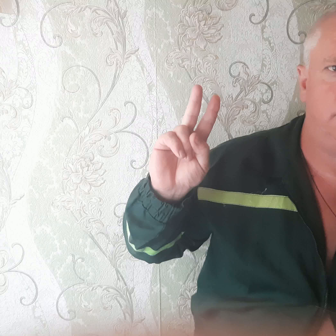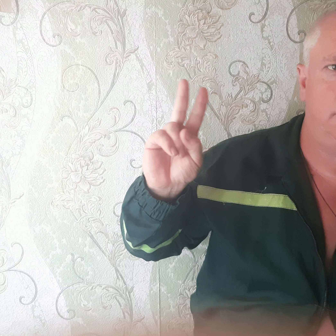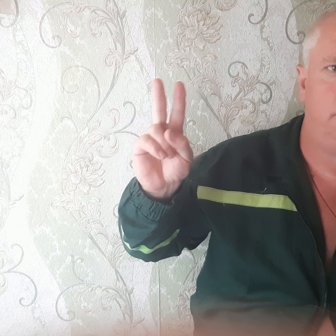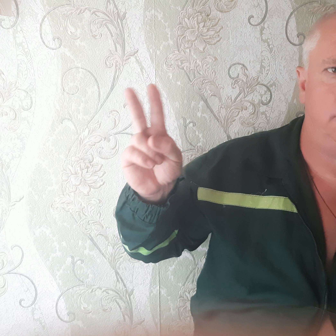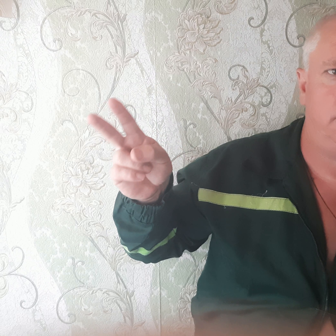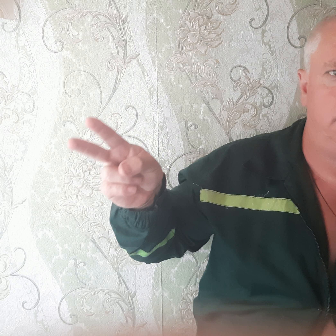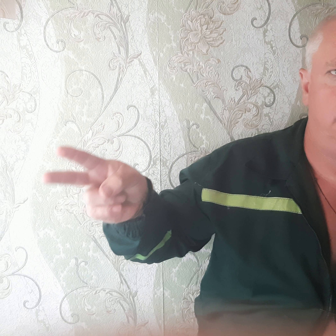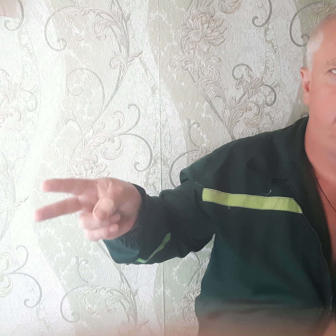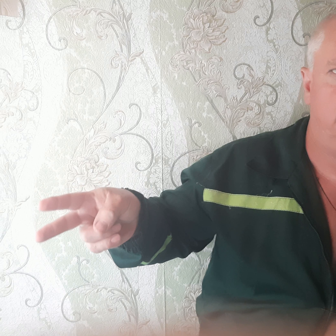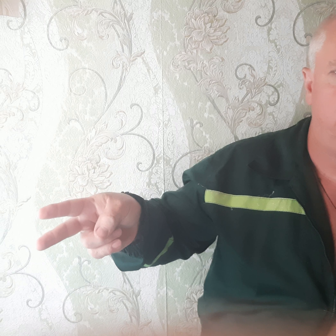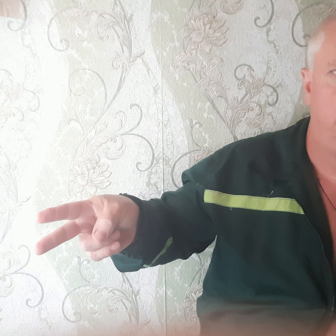К